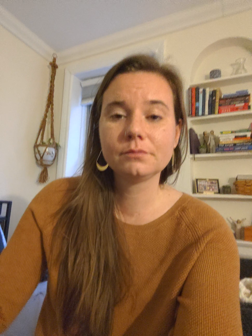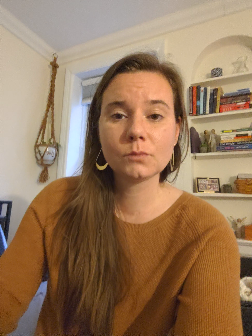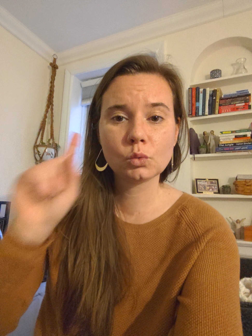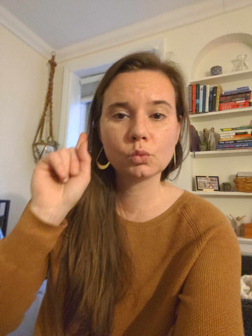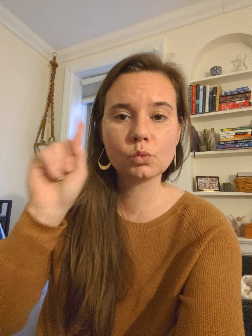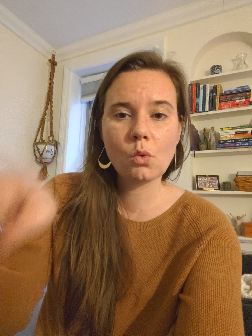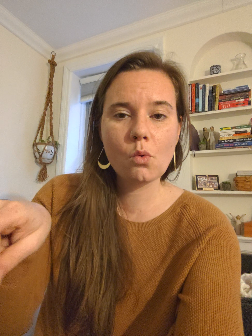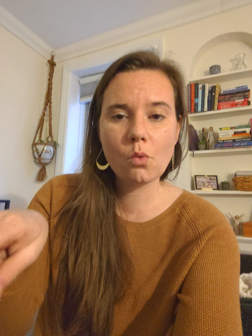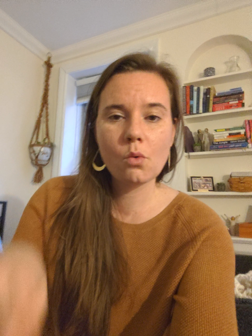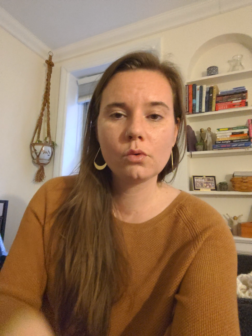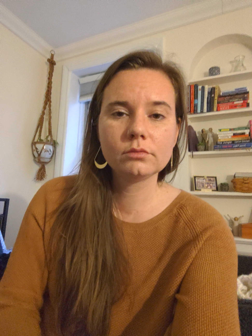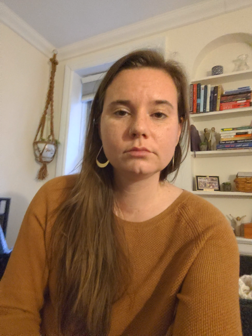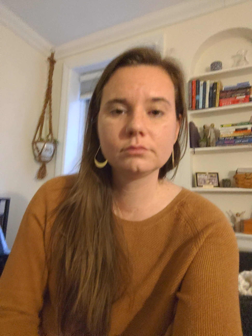go